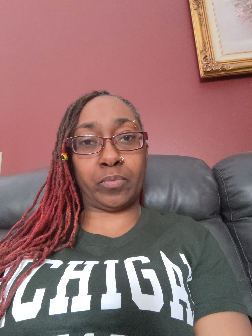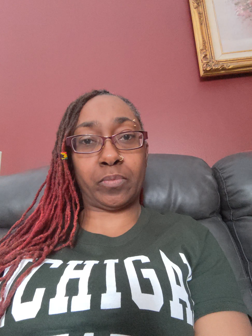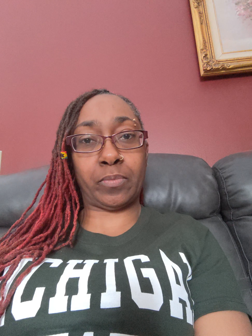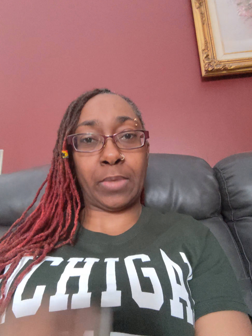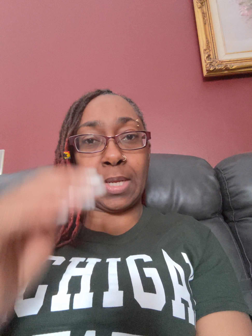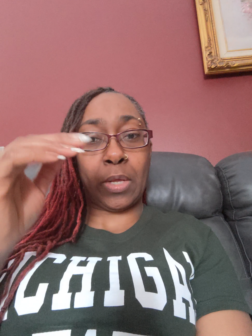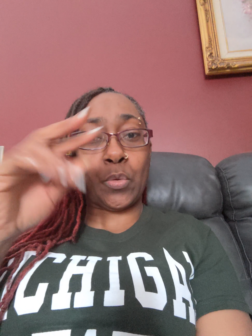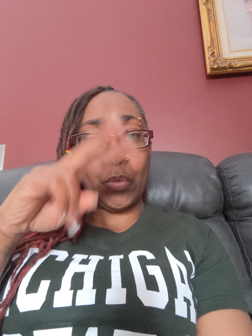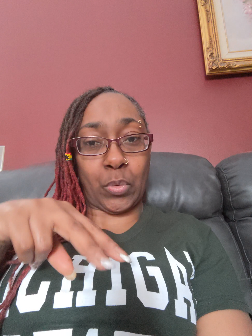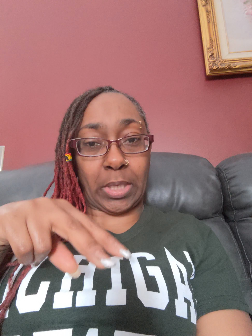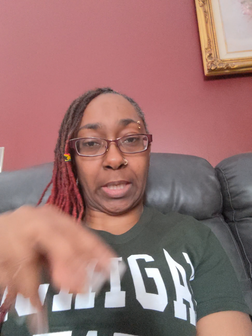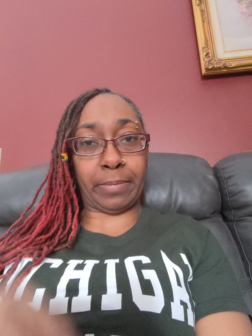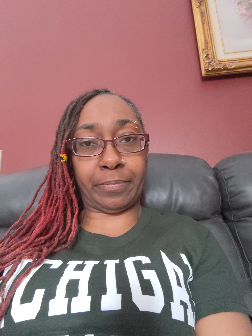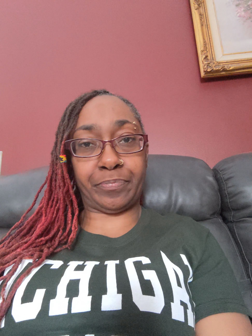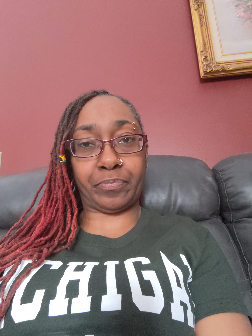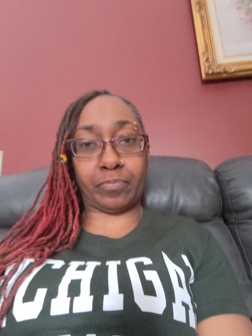read